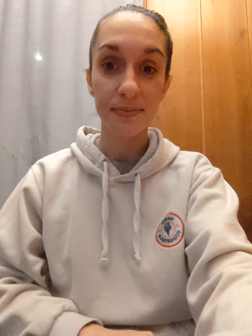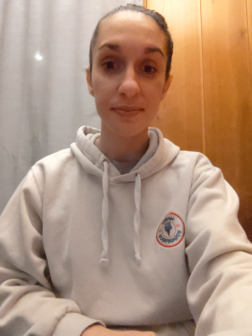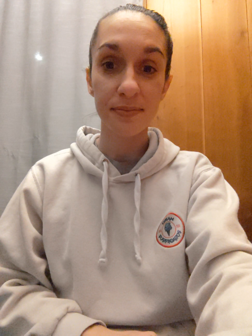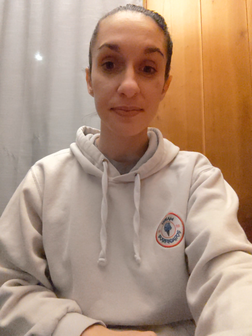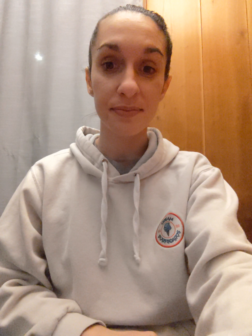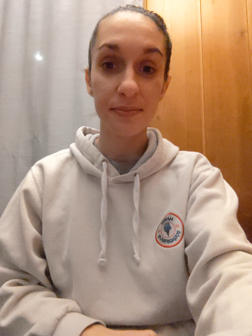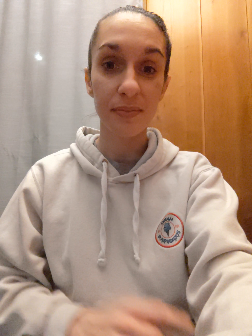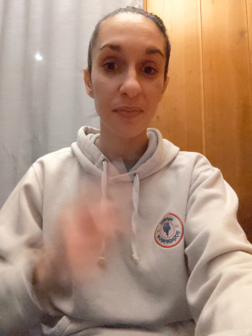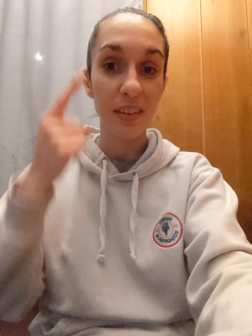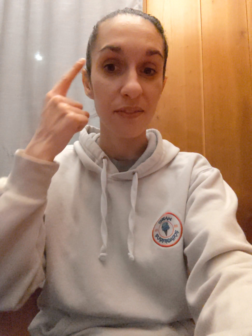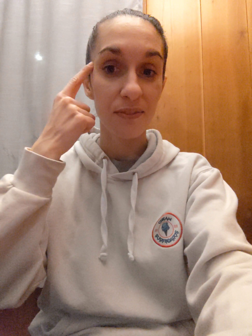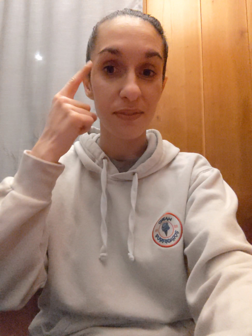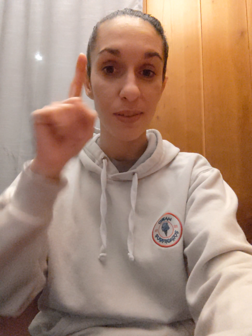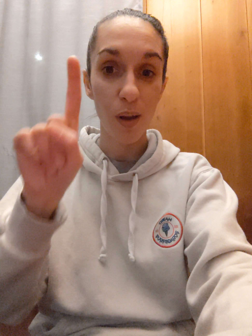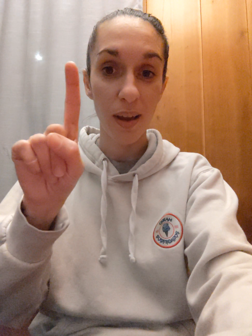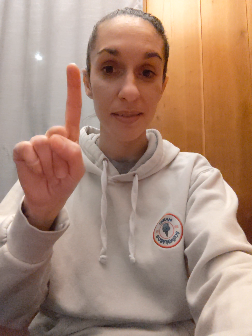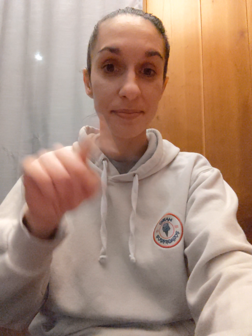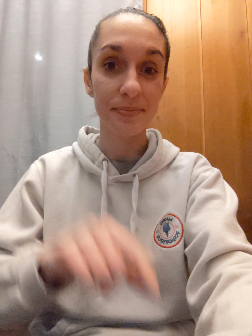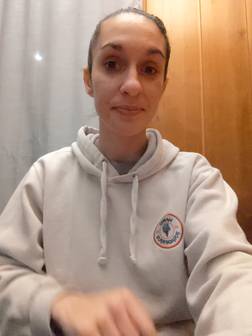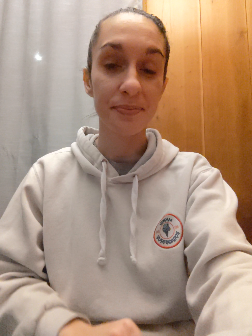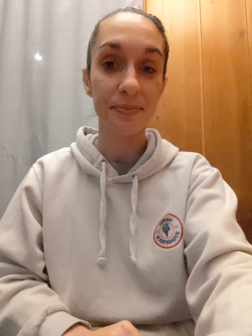for